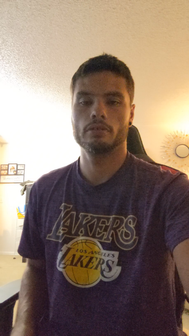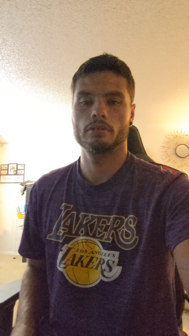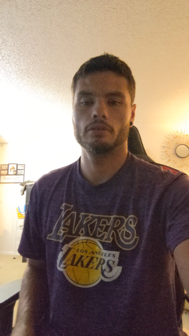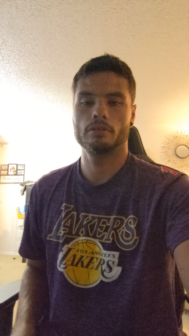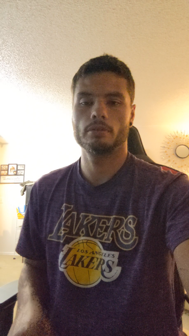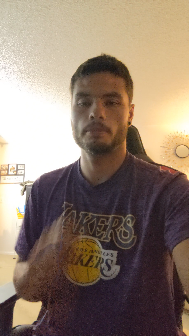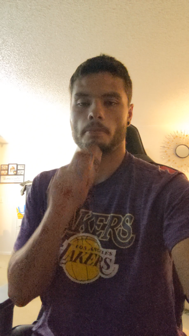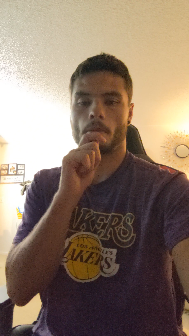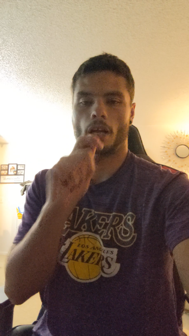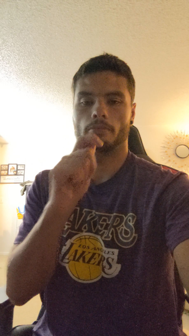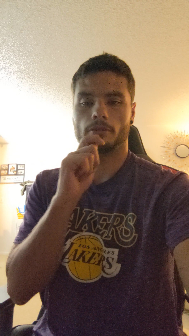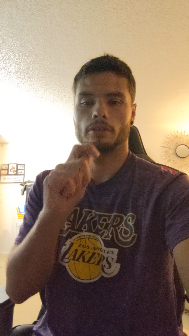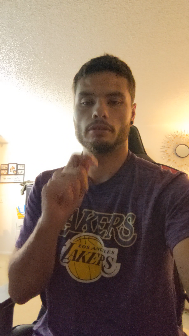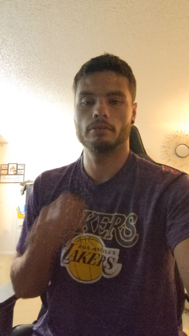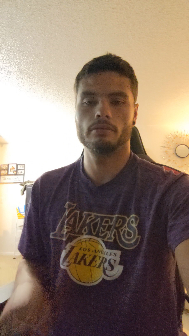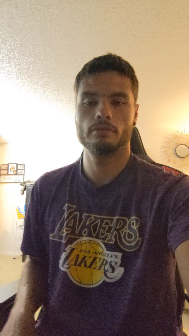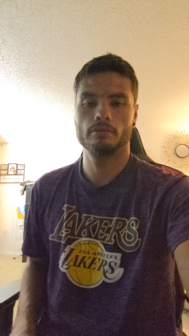popsicle